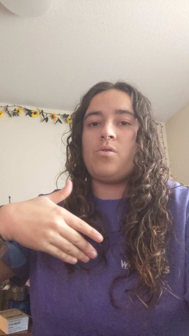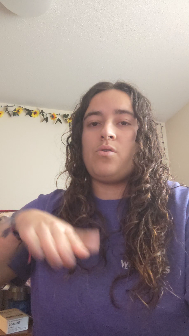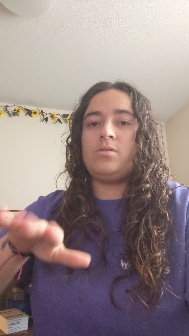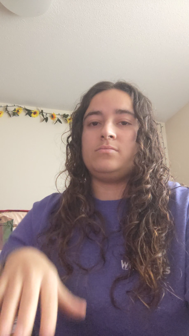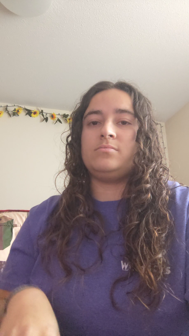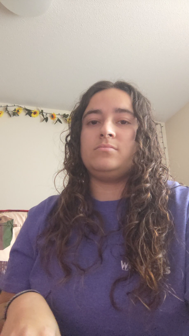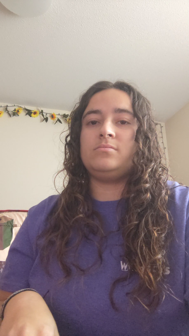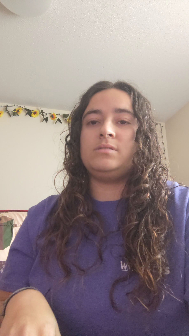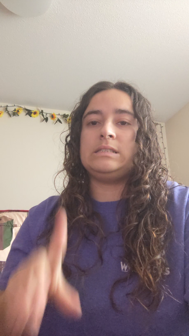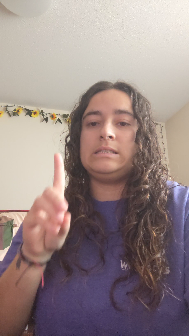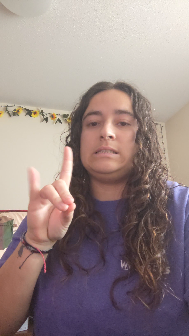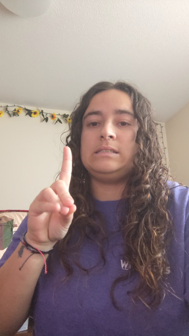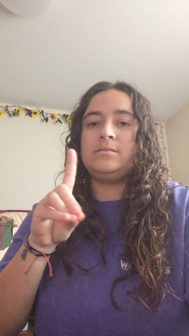did